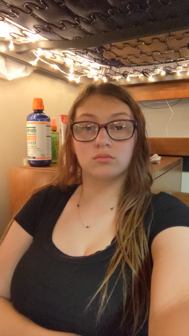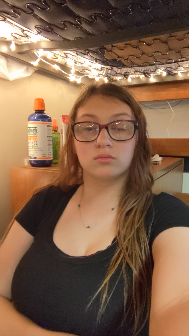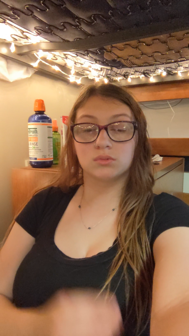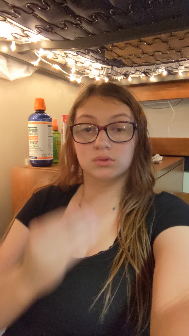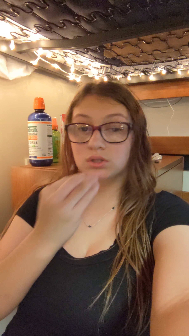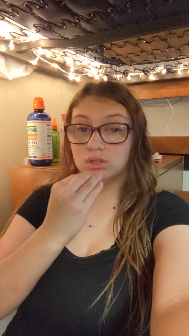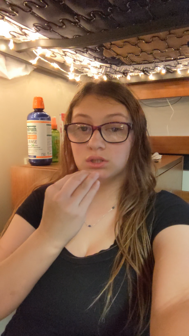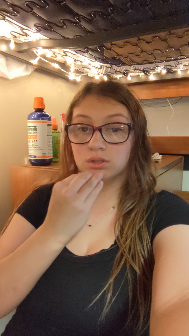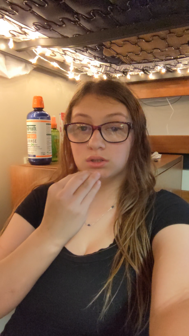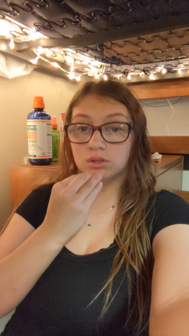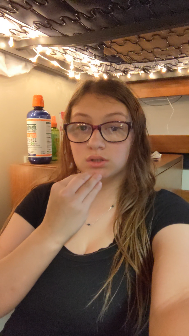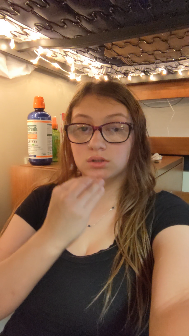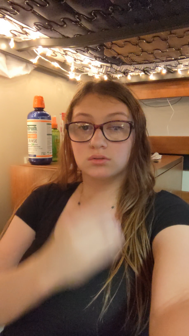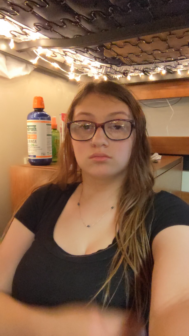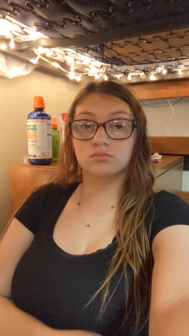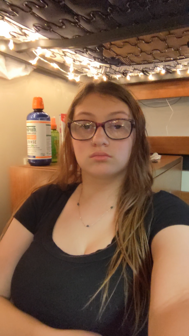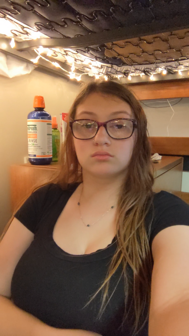eat